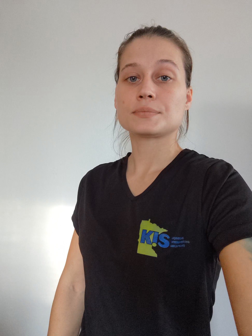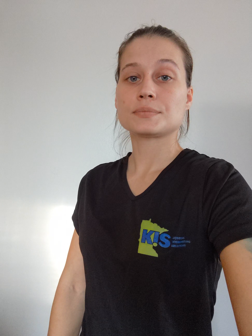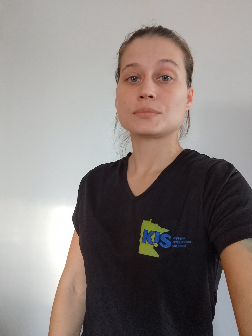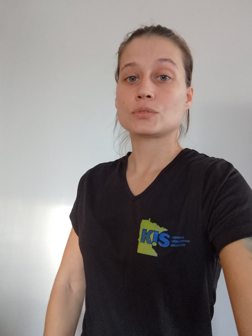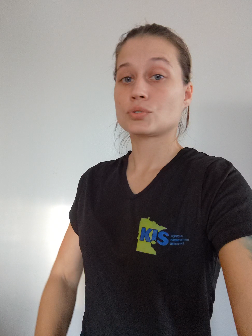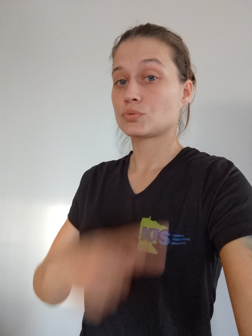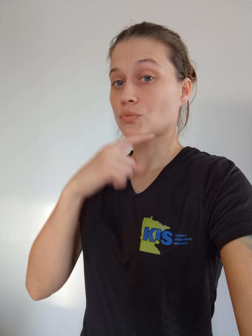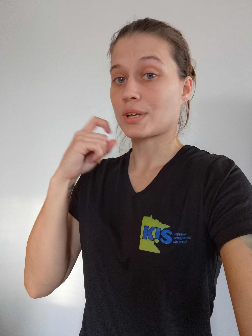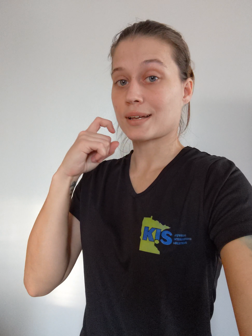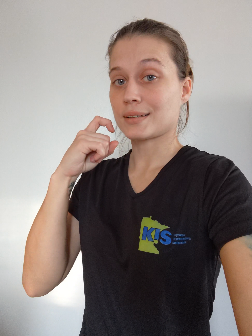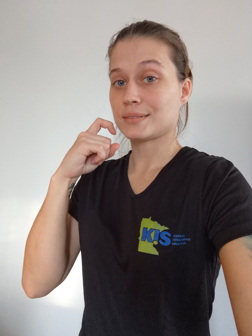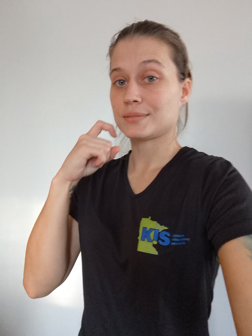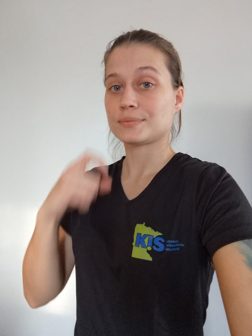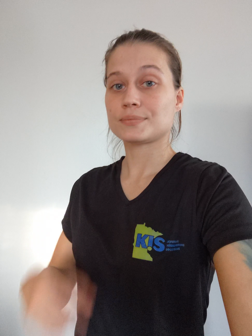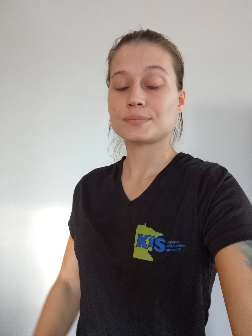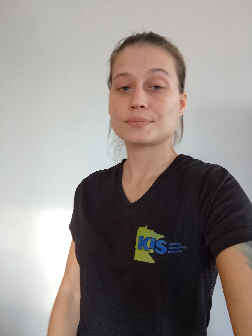dry